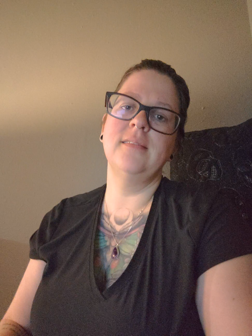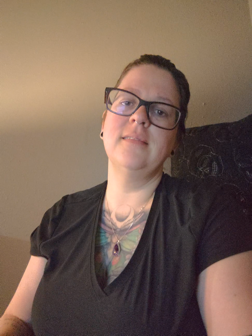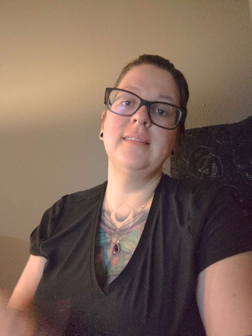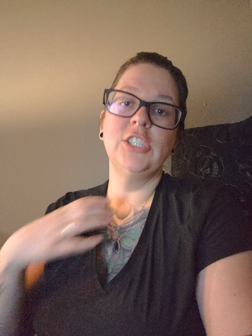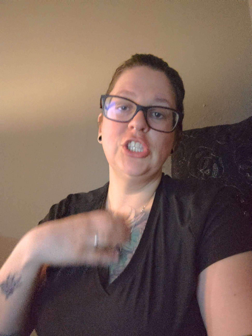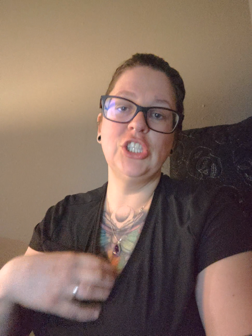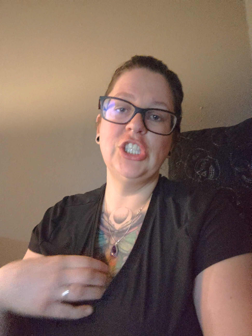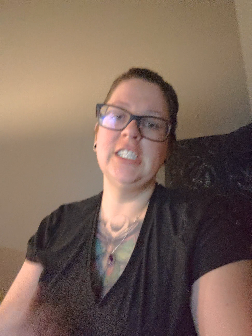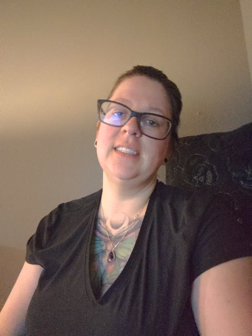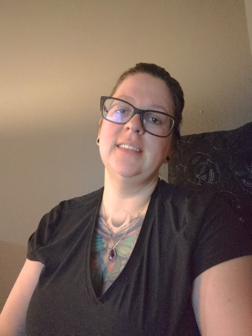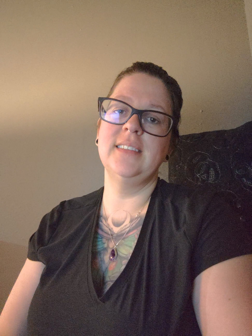hungry